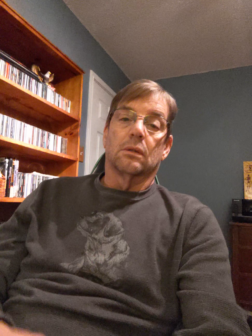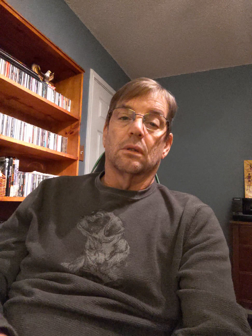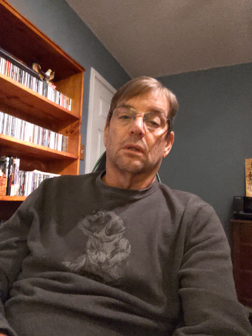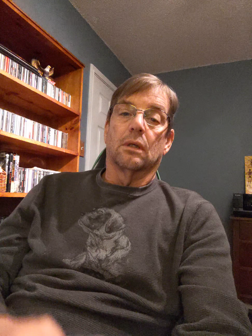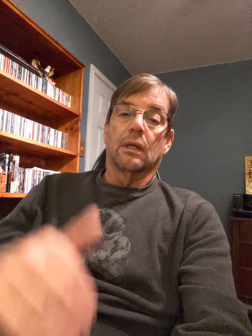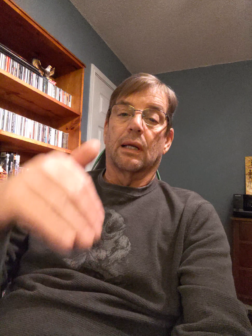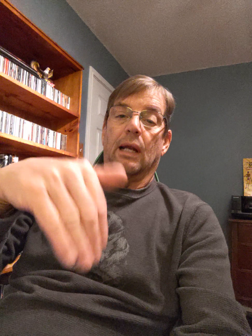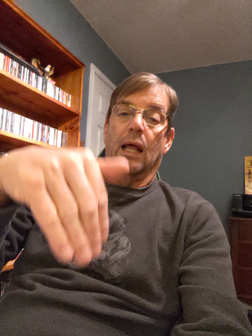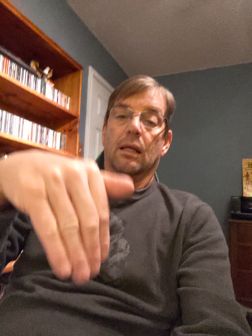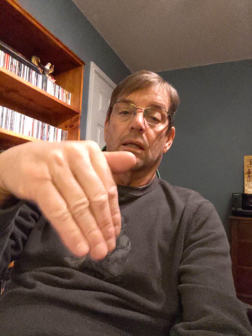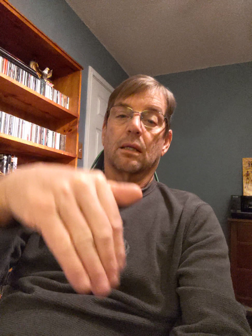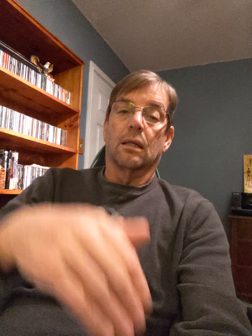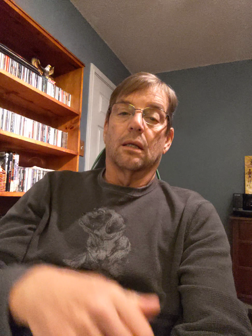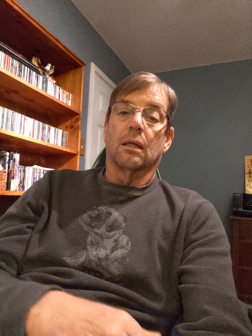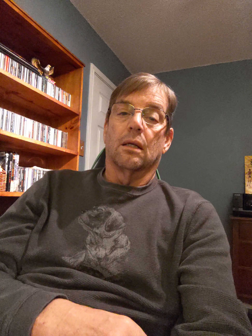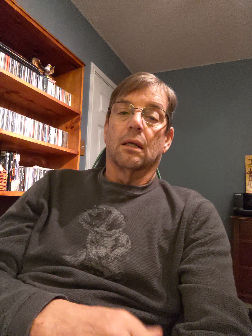night